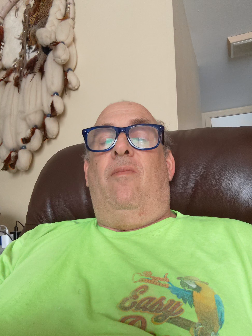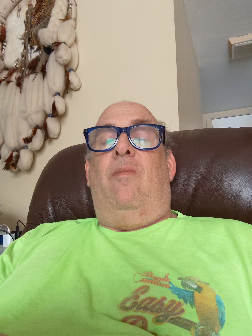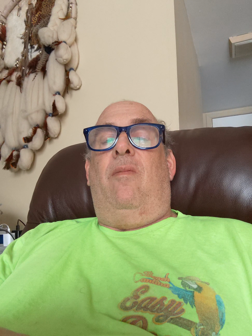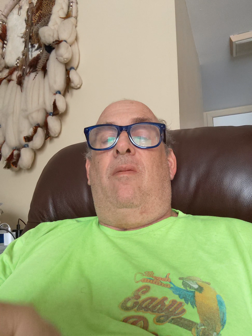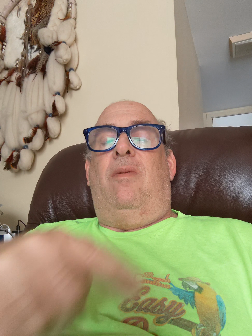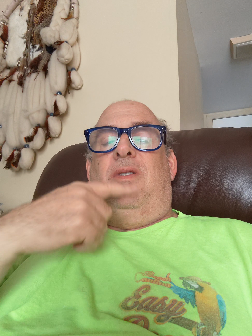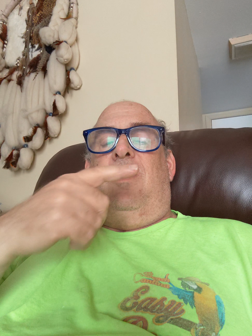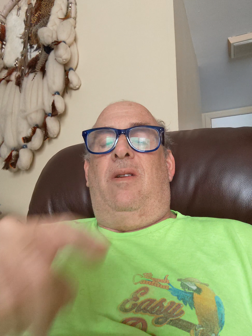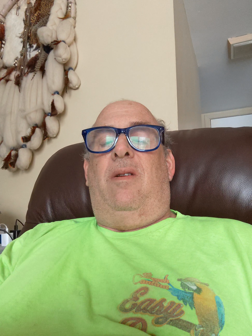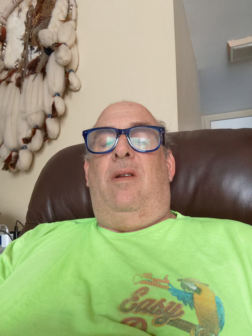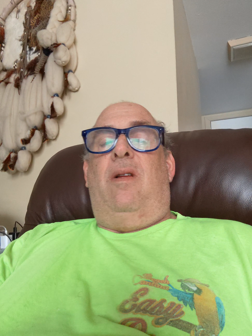say